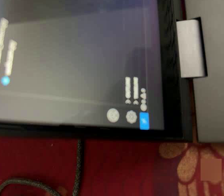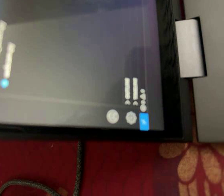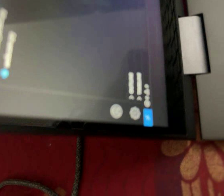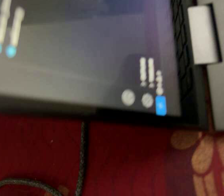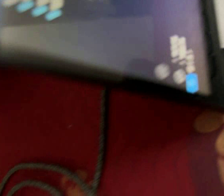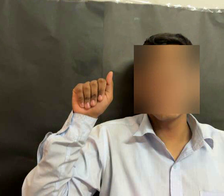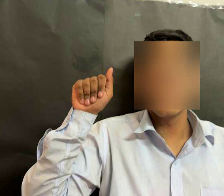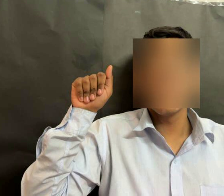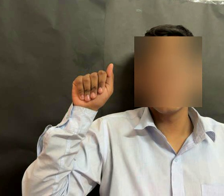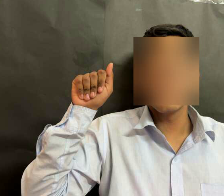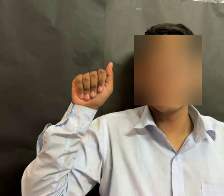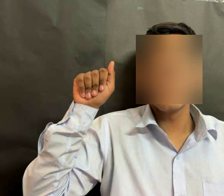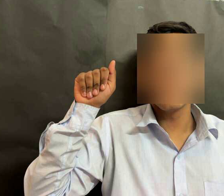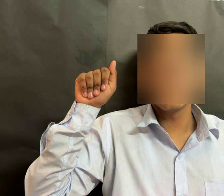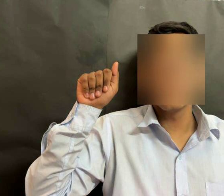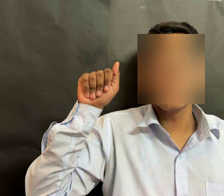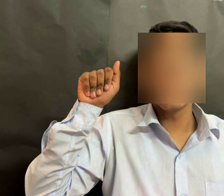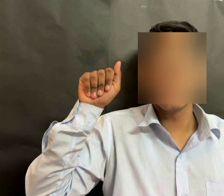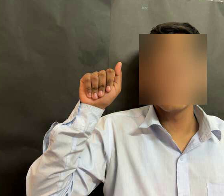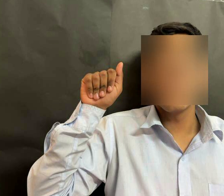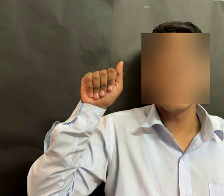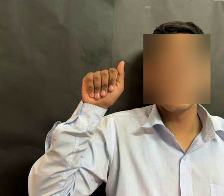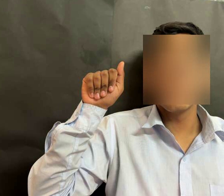A